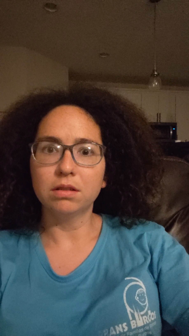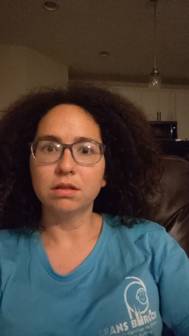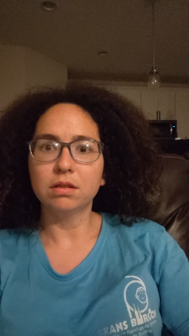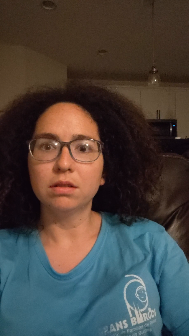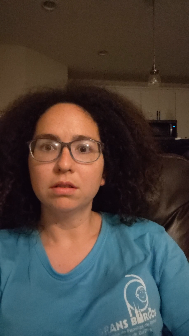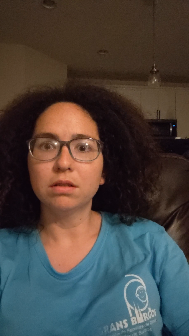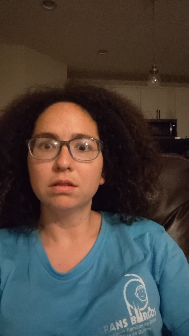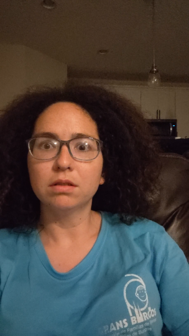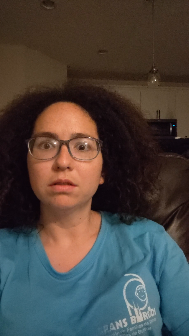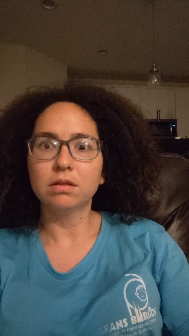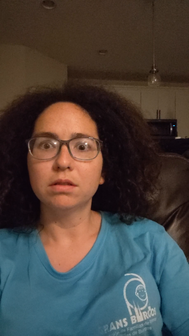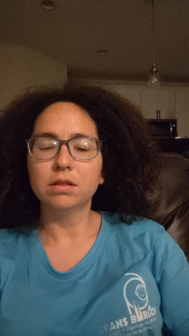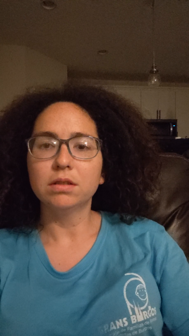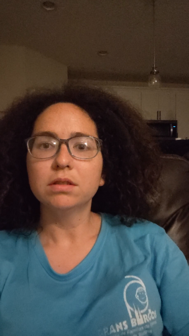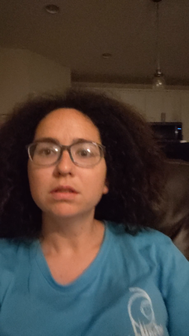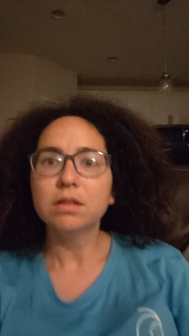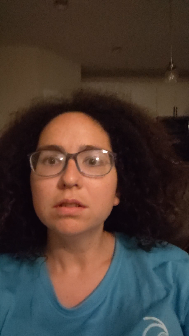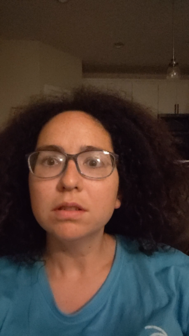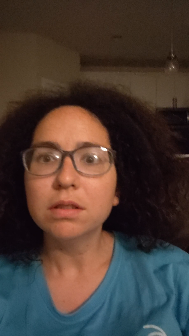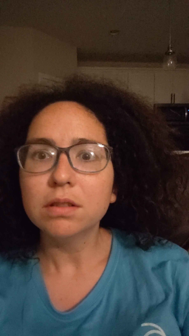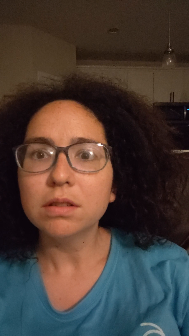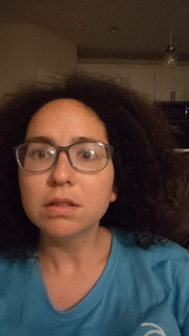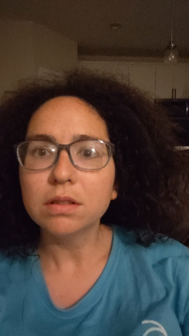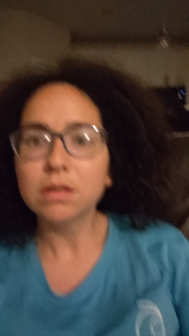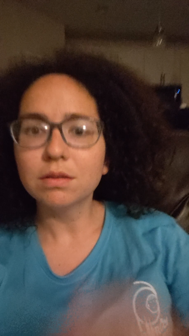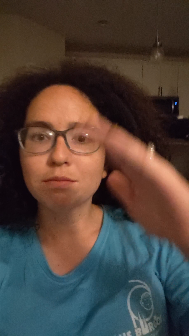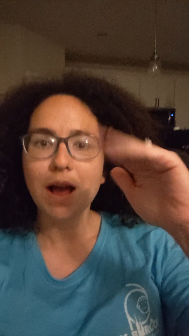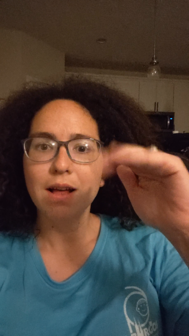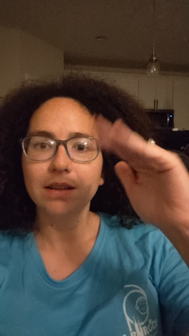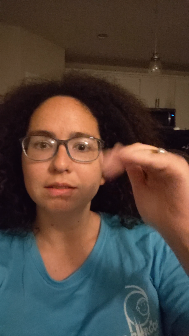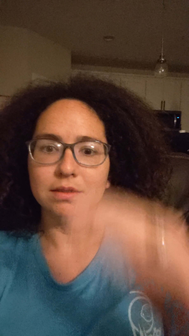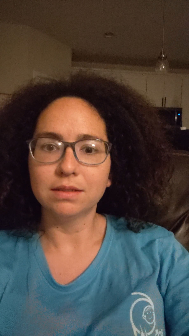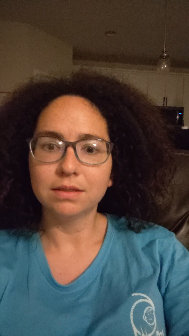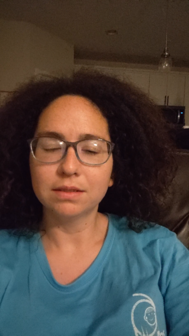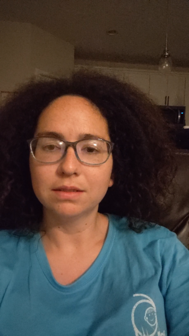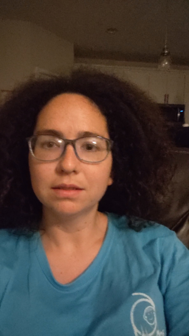downtown